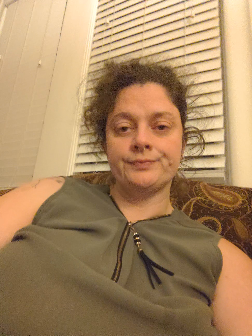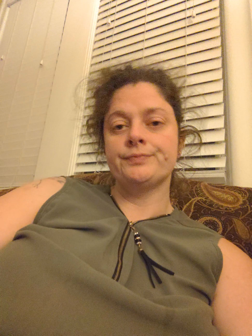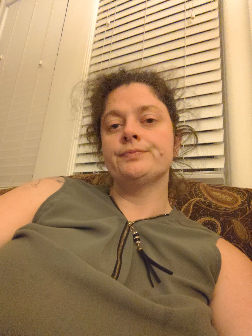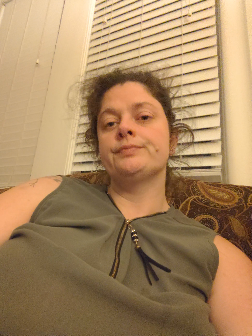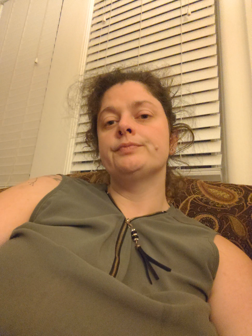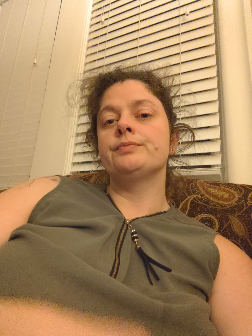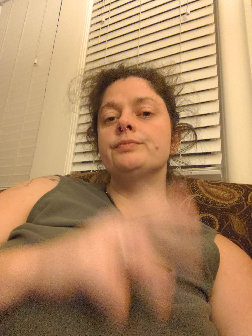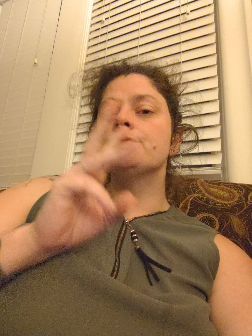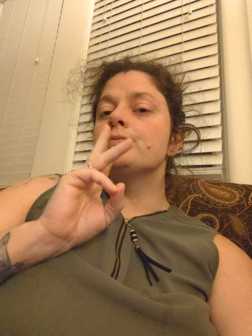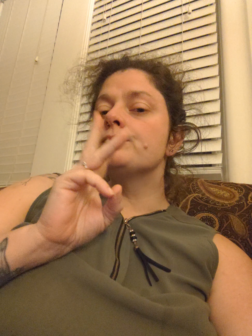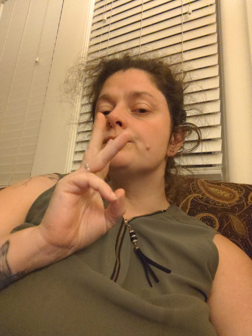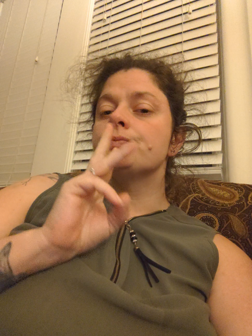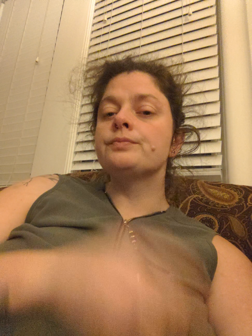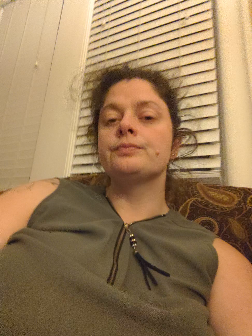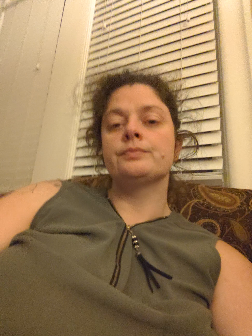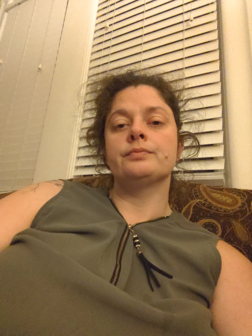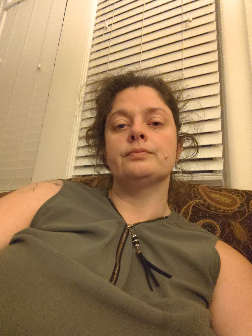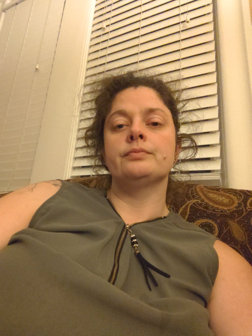water